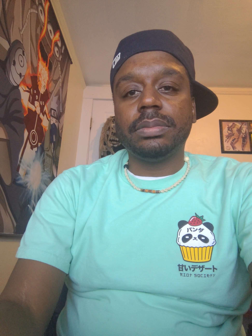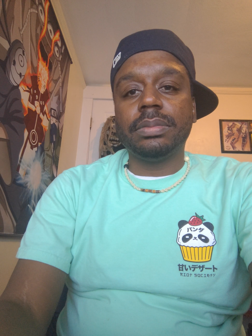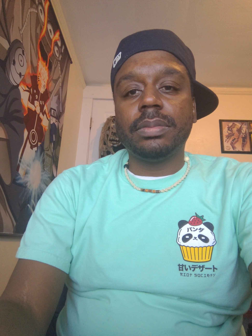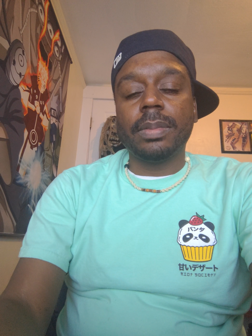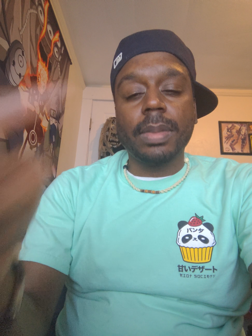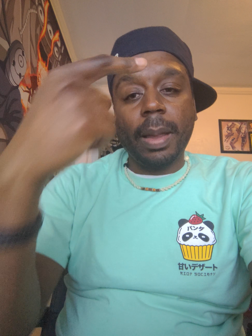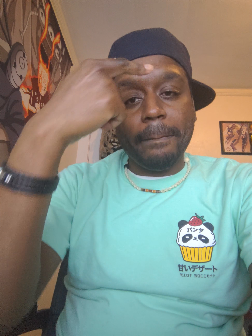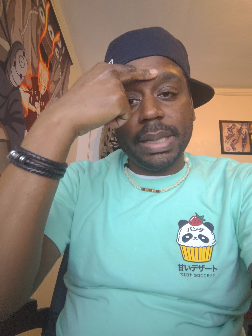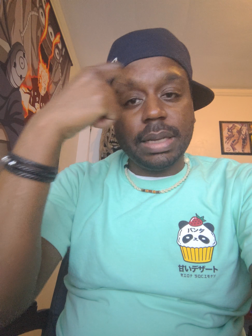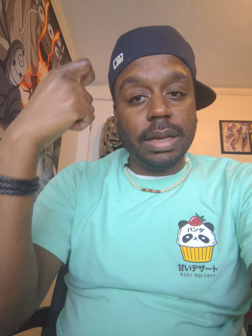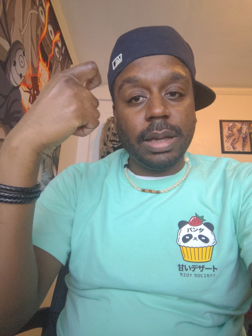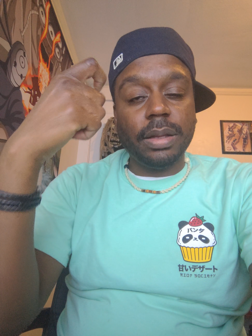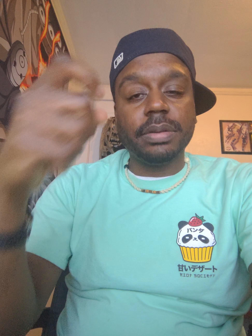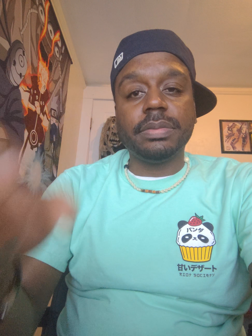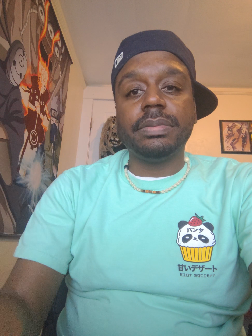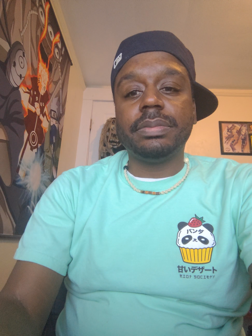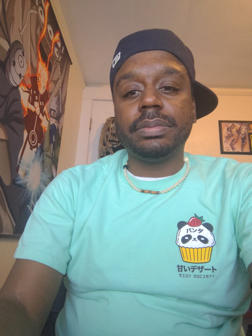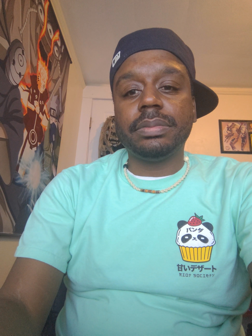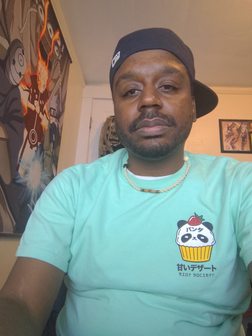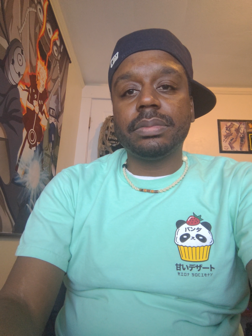because